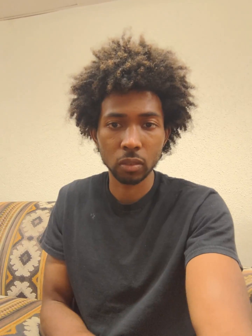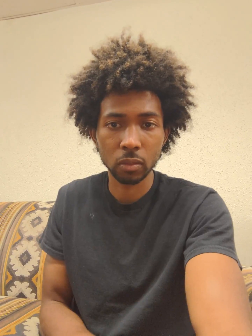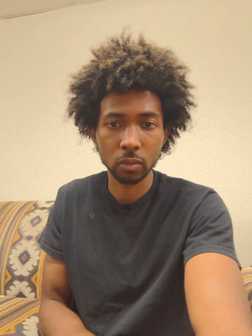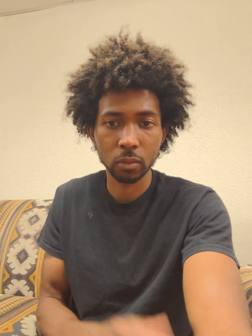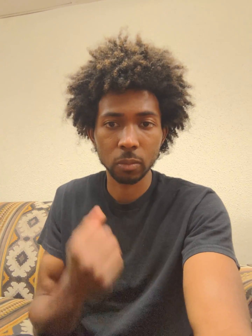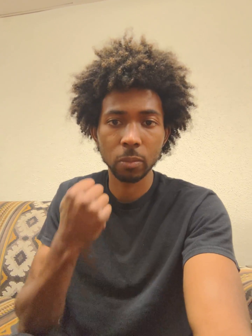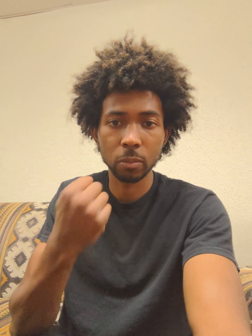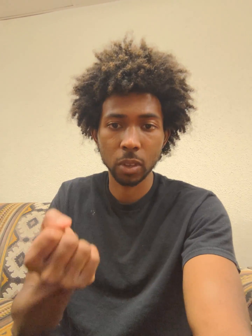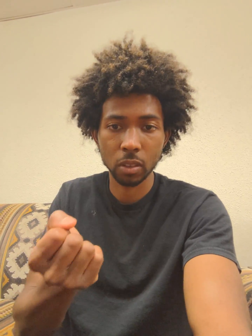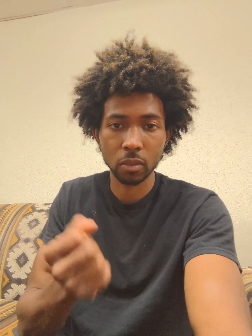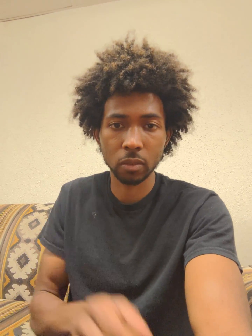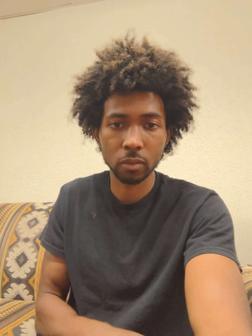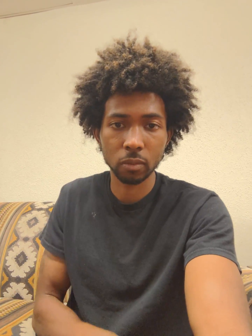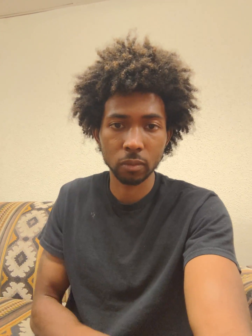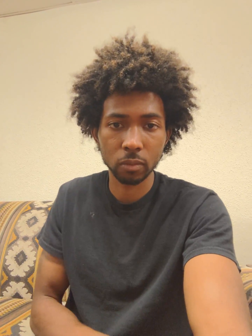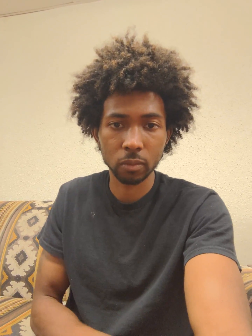drive